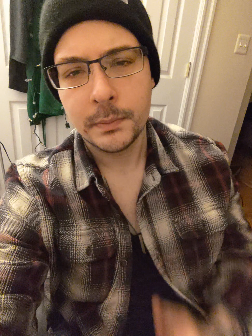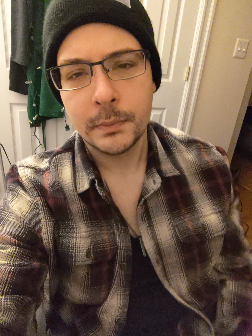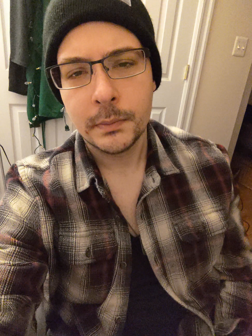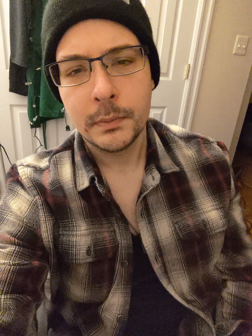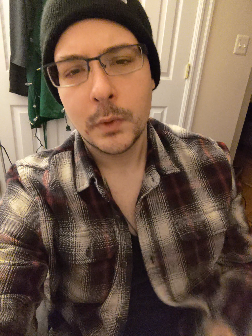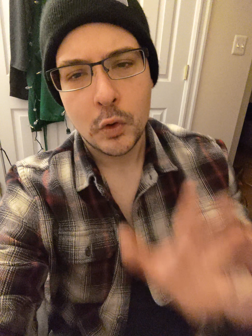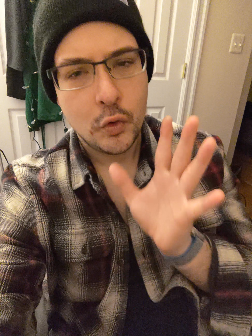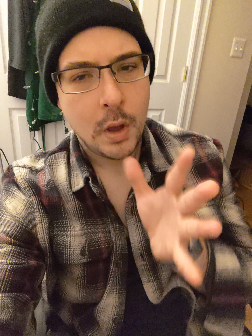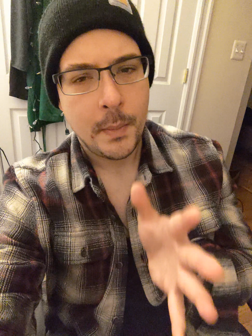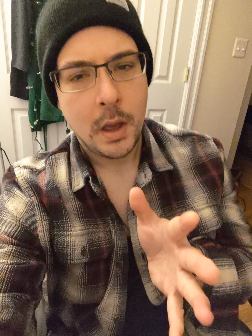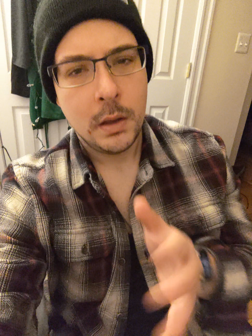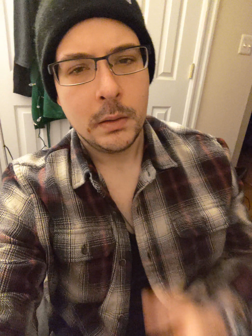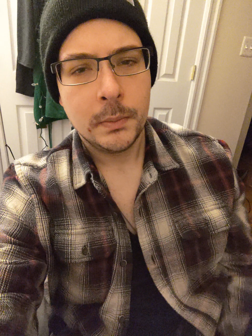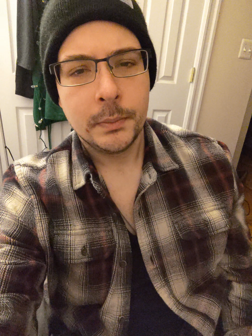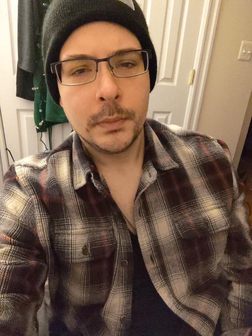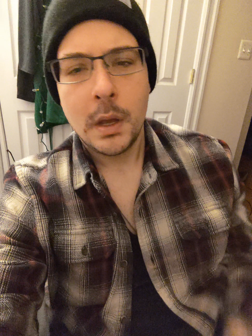grandma